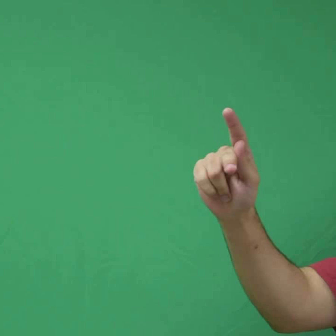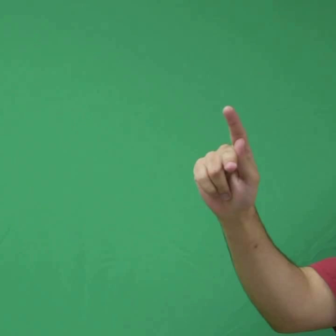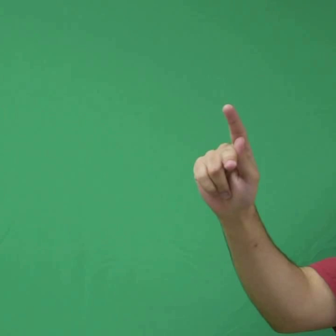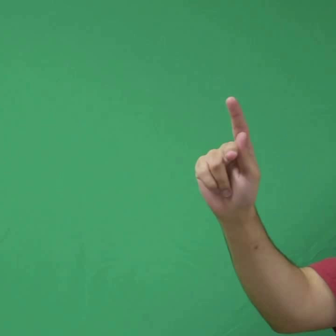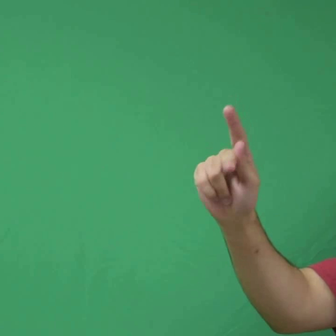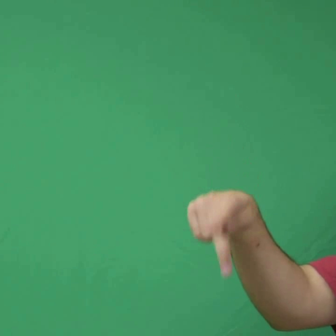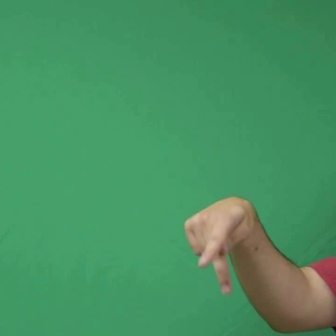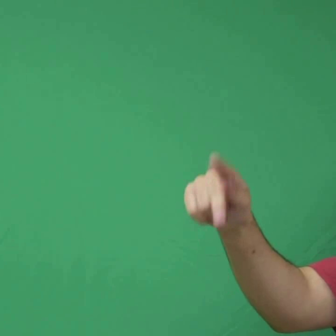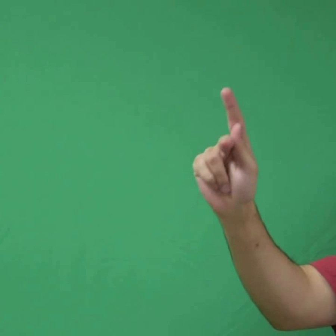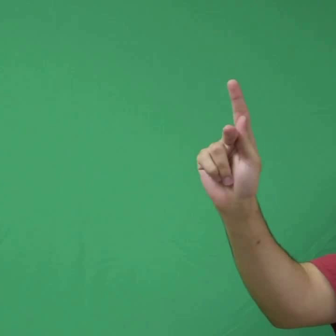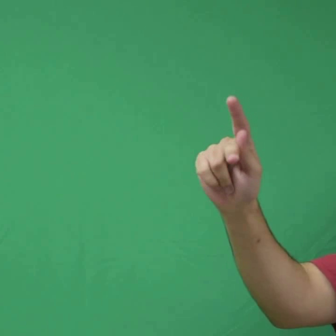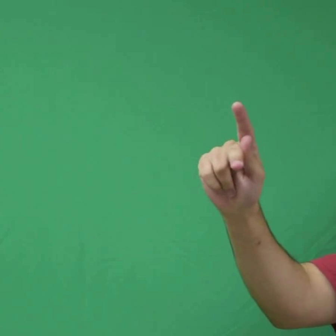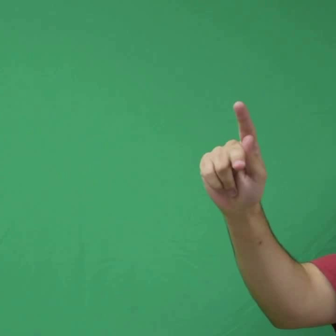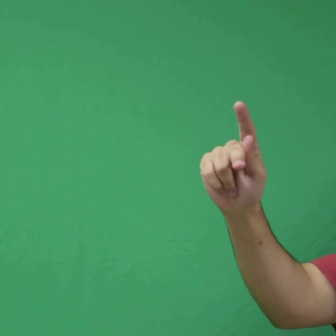K